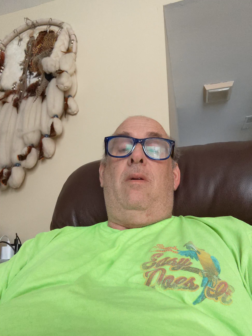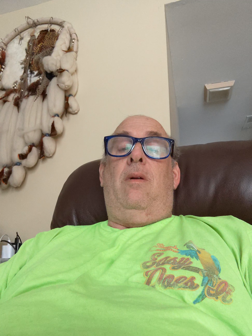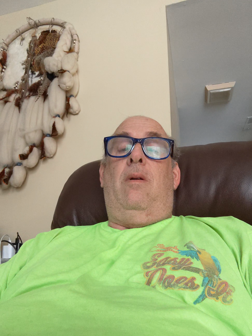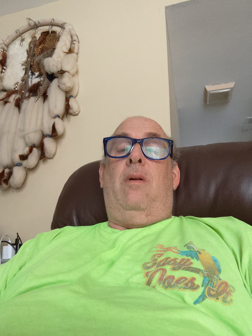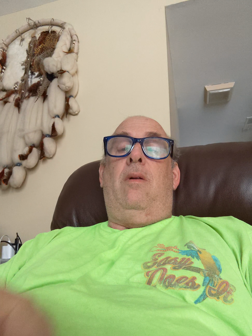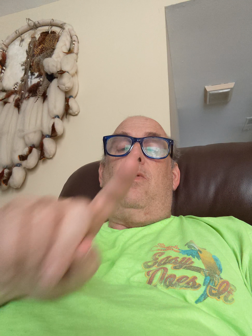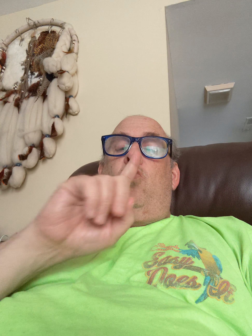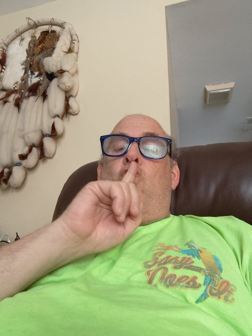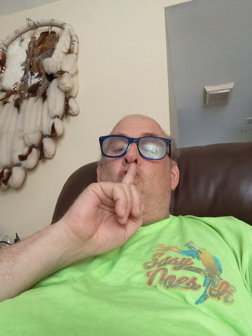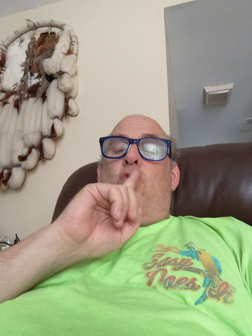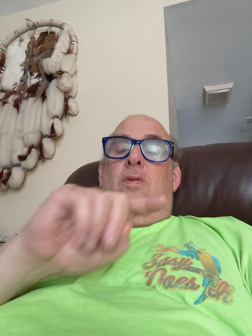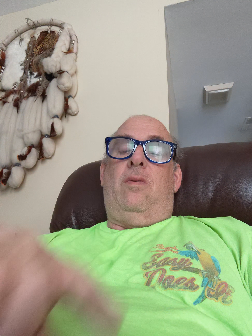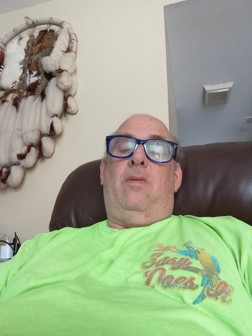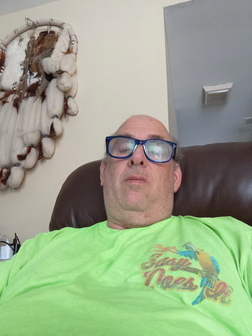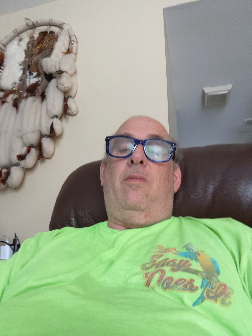shhh